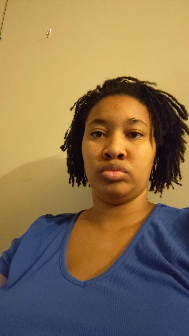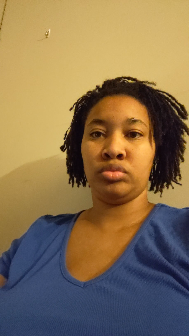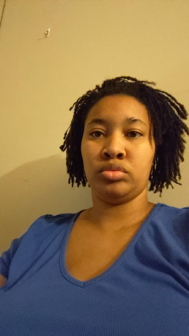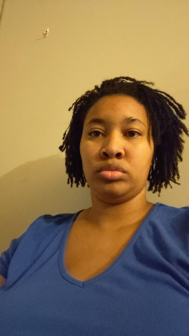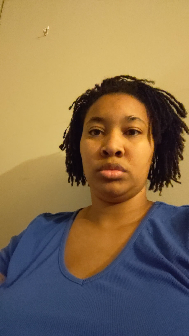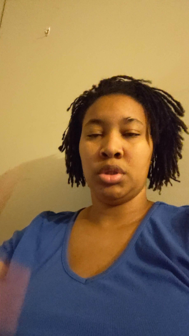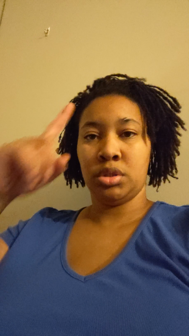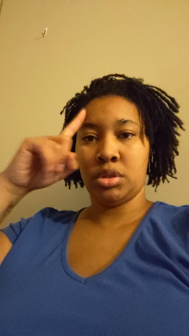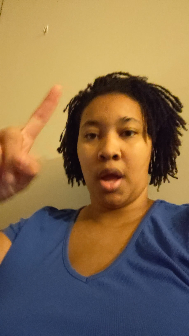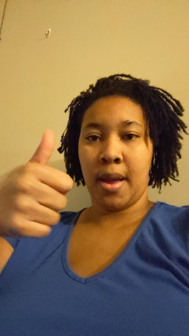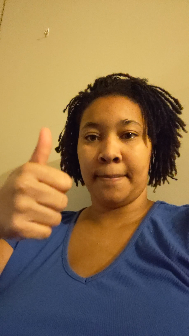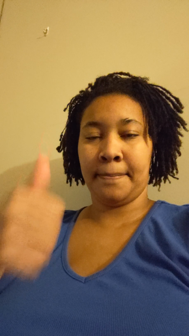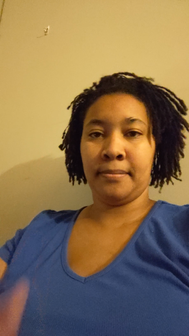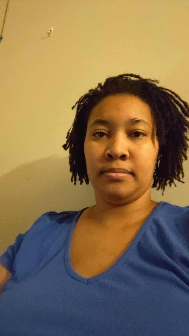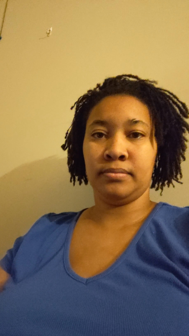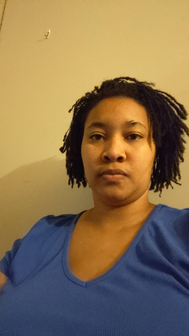dime